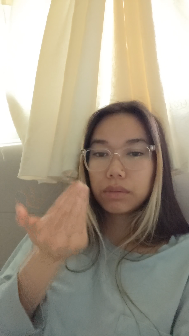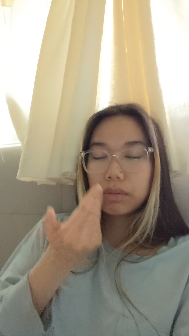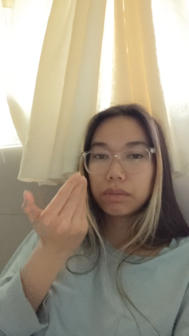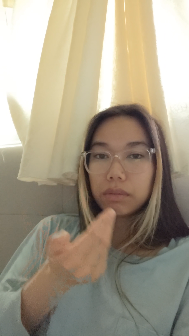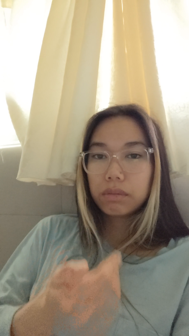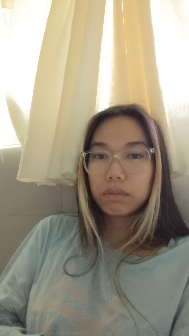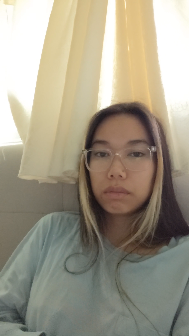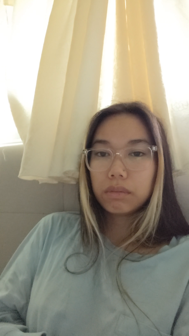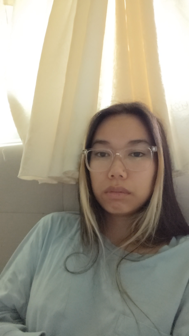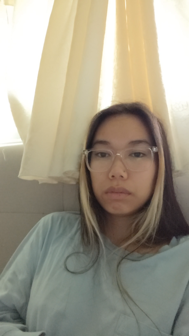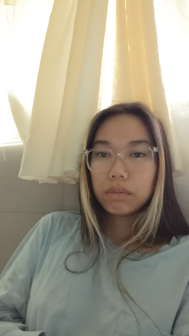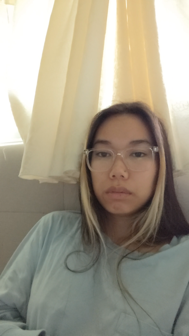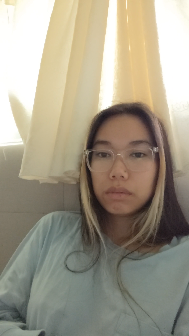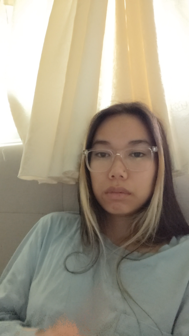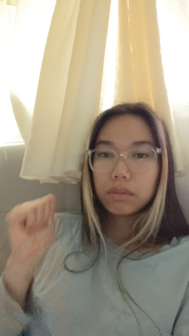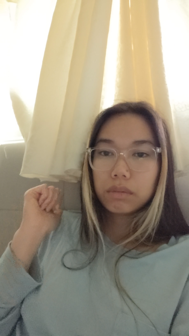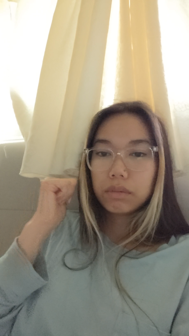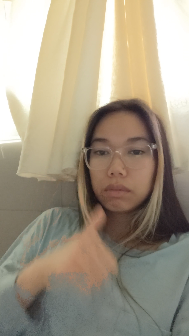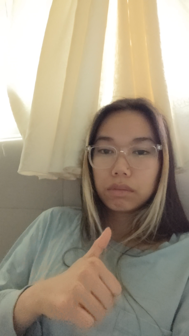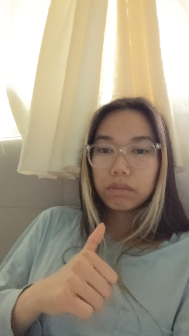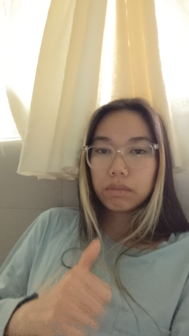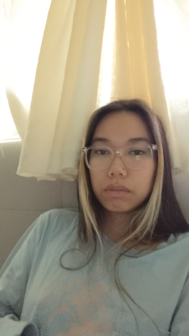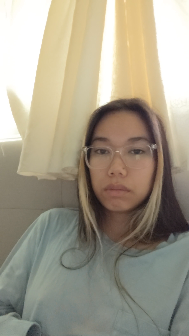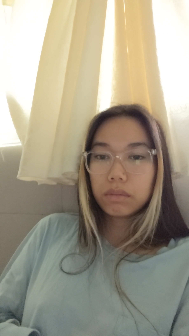coats